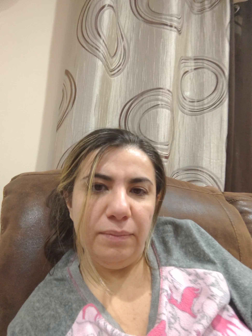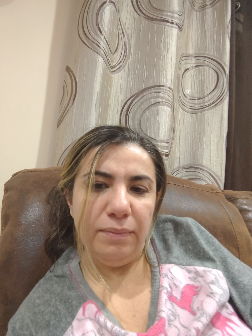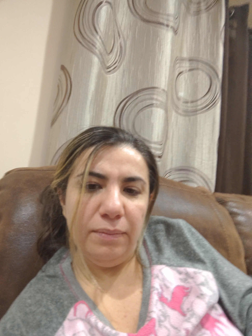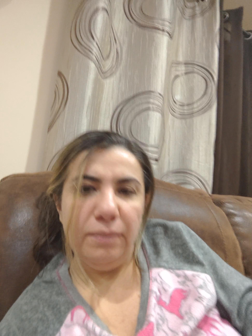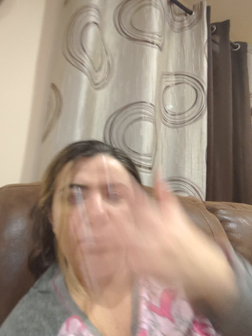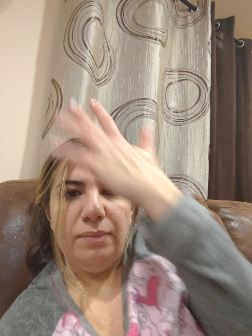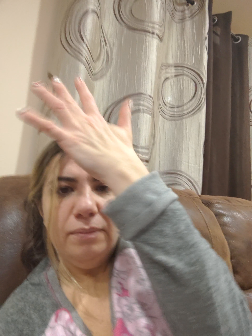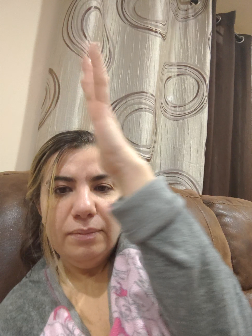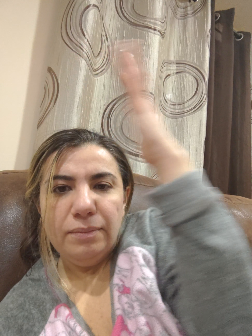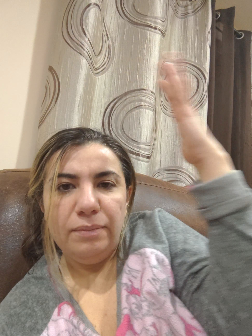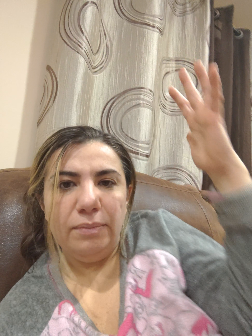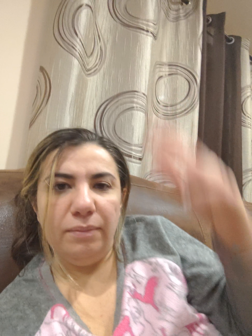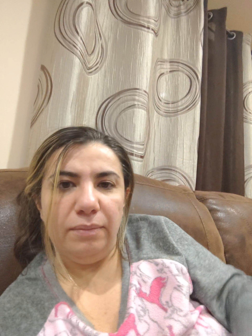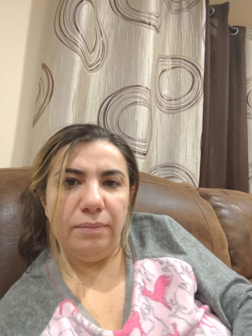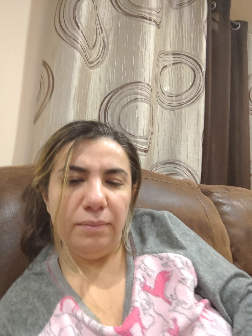tree